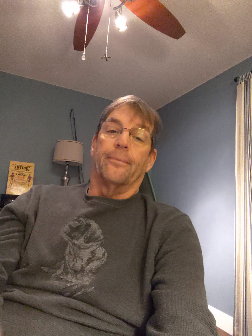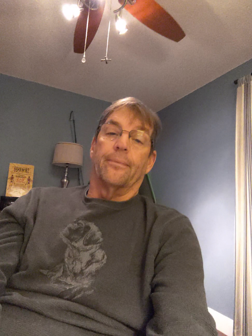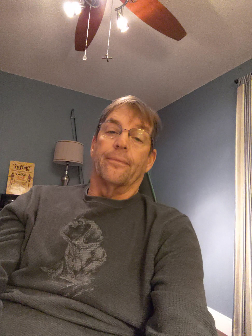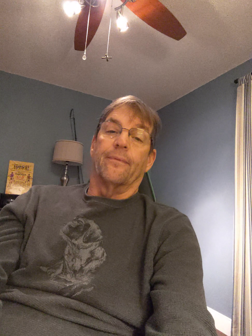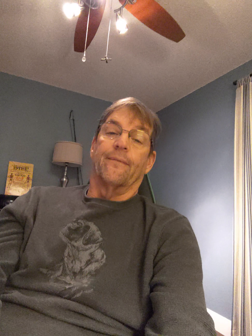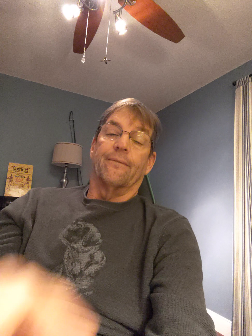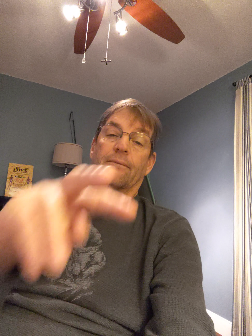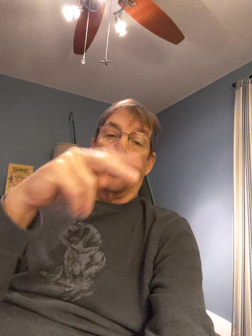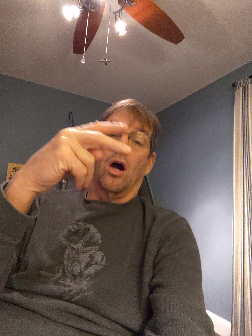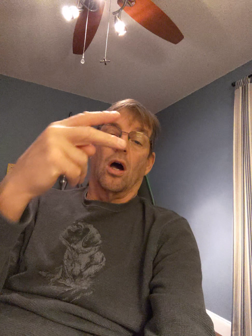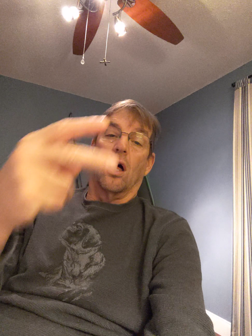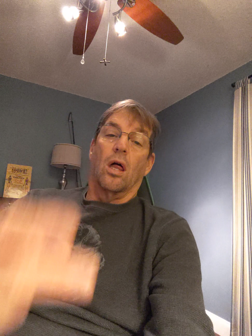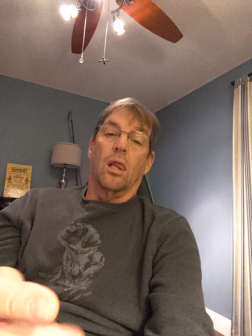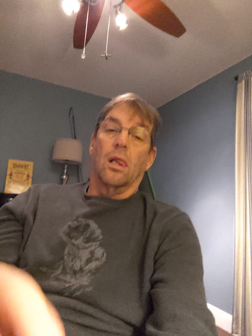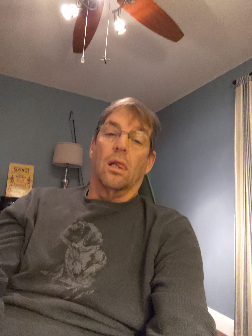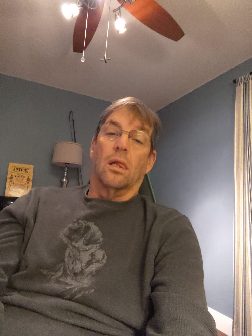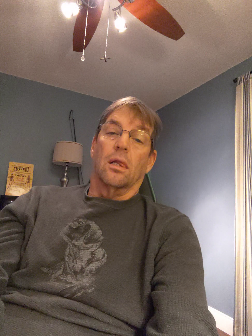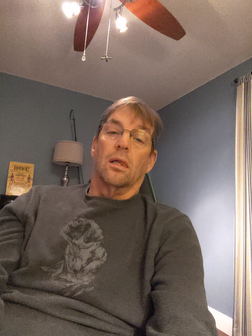fall